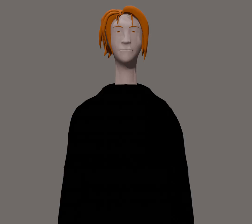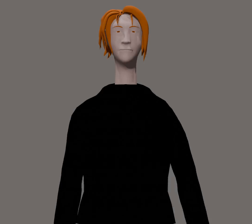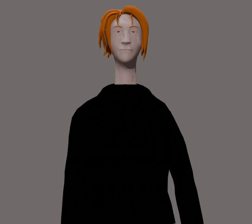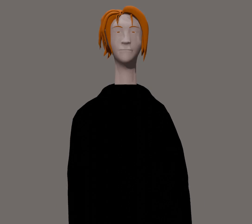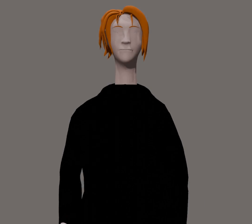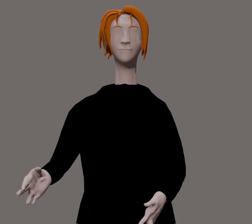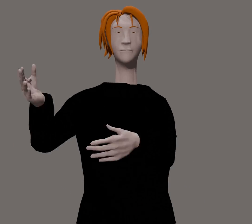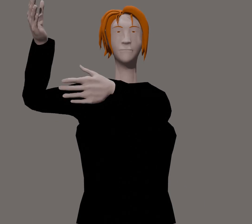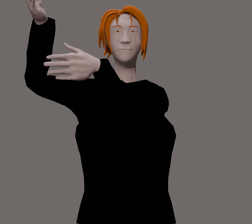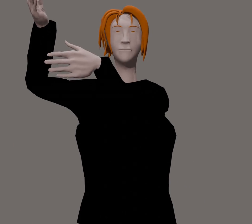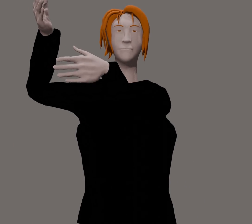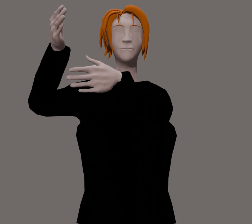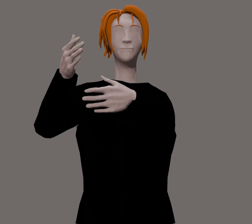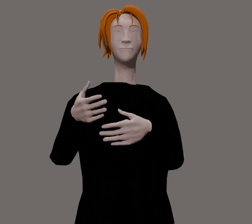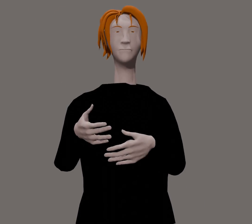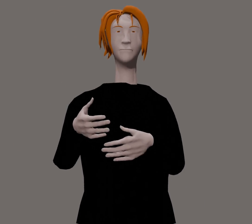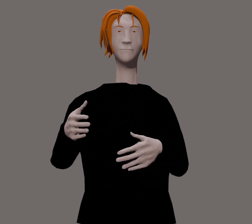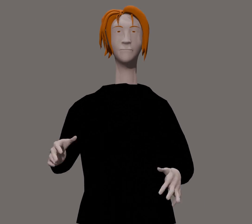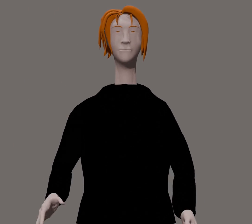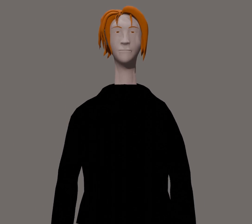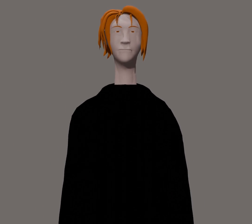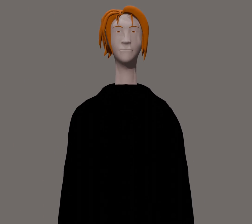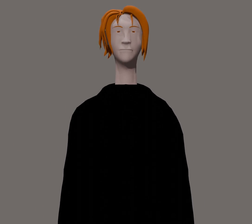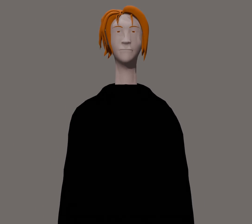Bring to Me